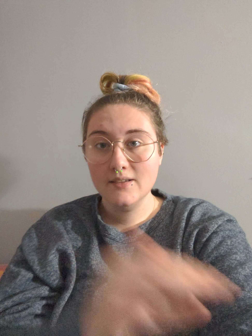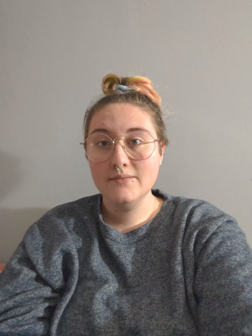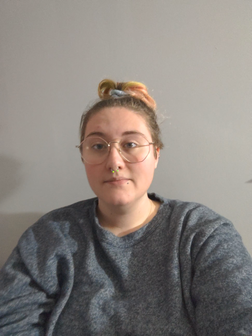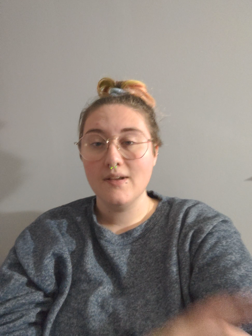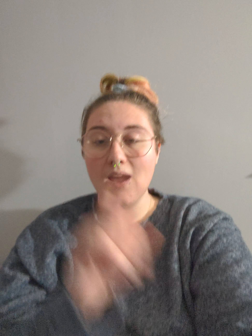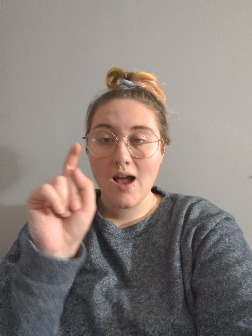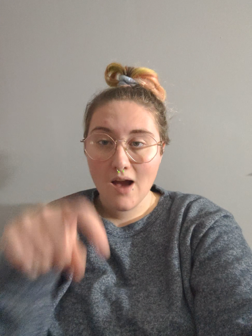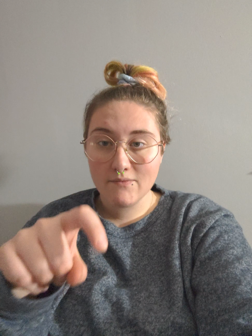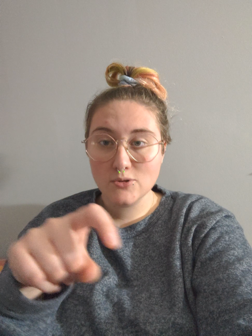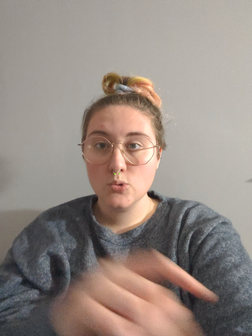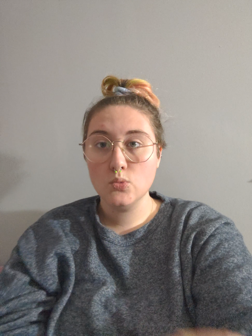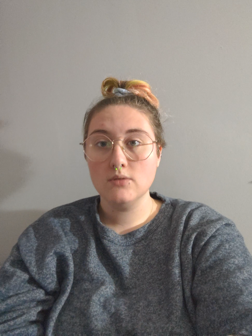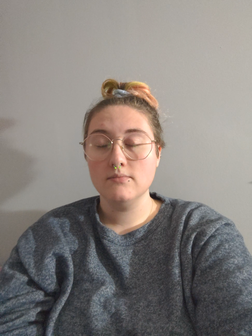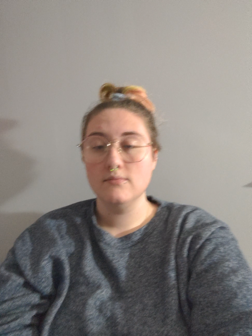have to